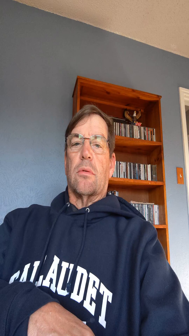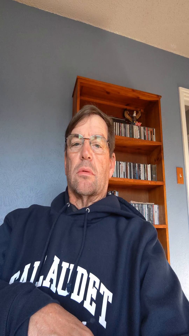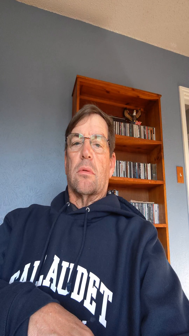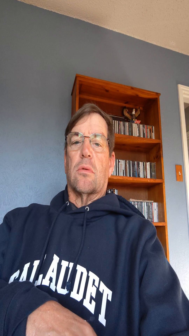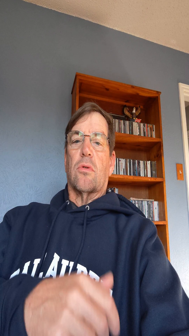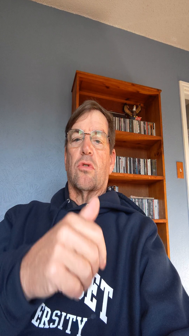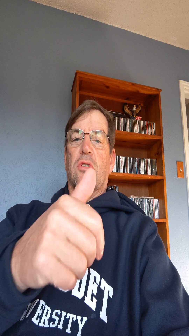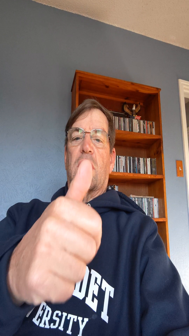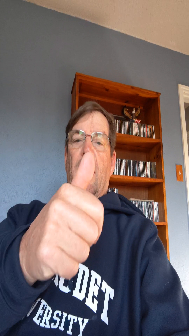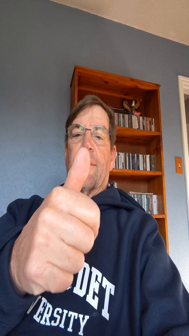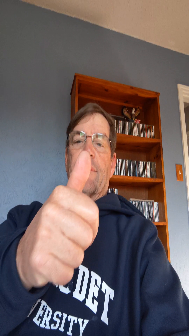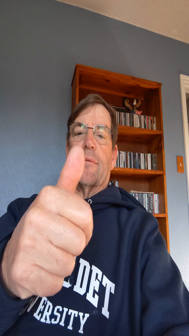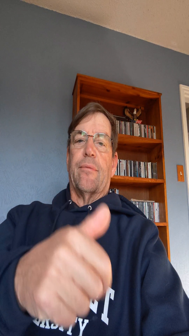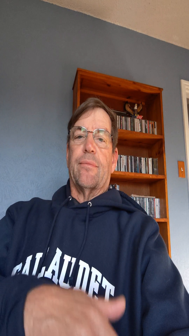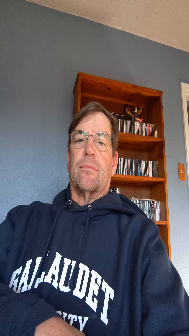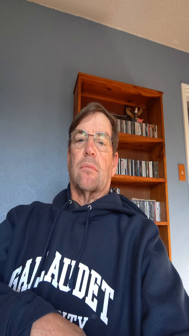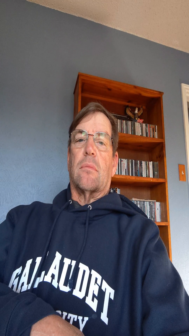yourself